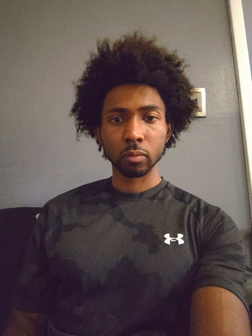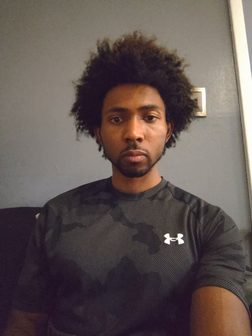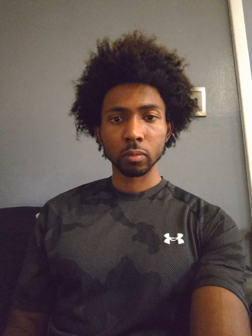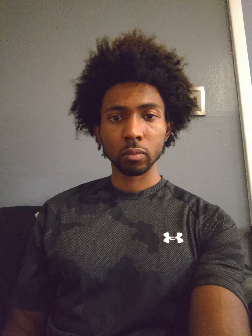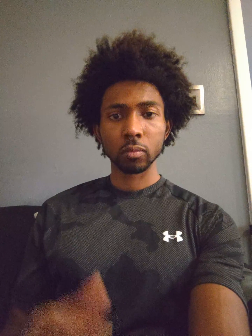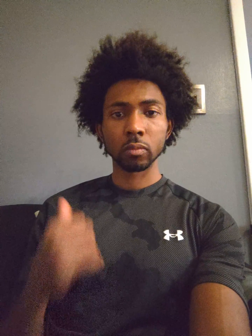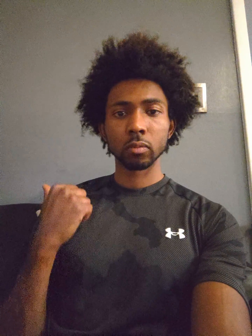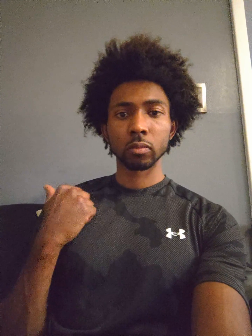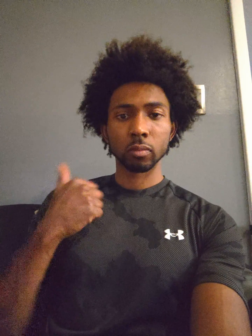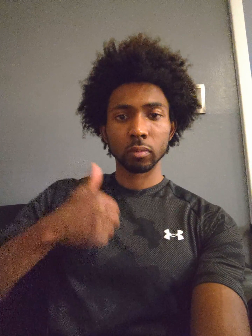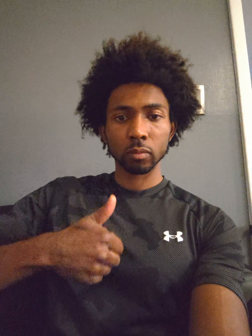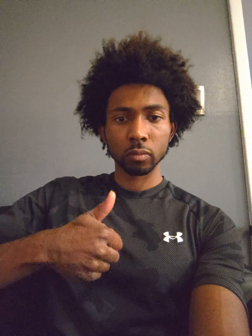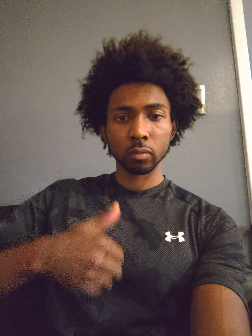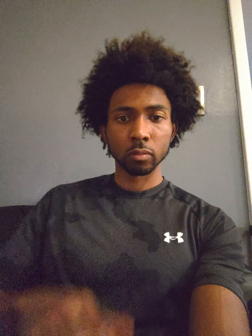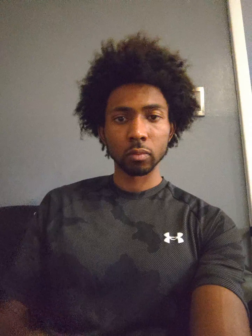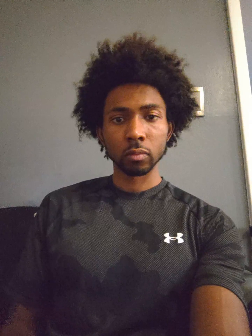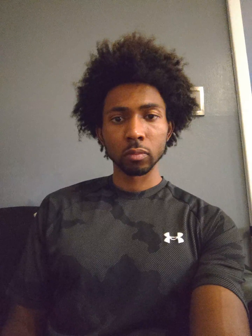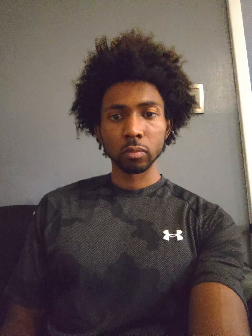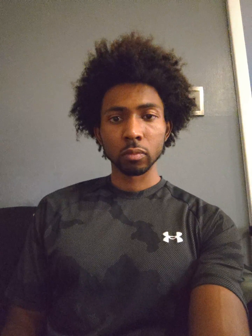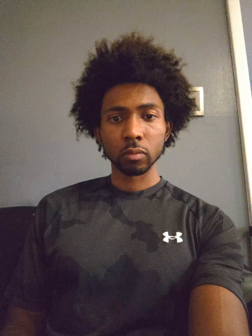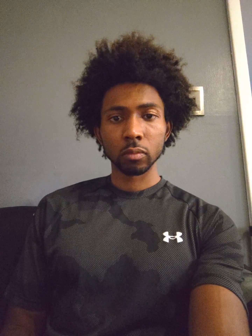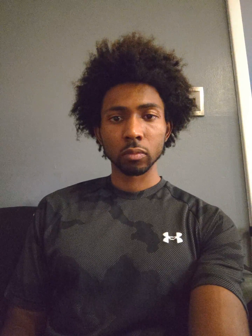coats